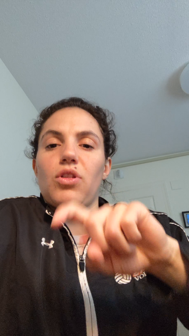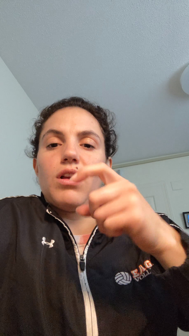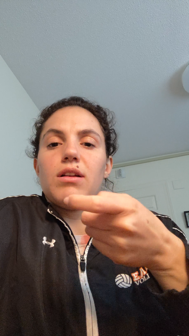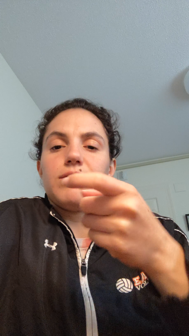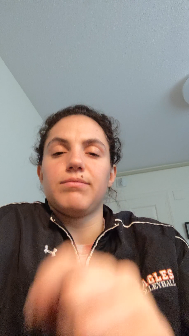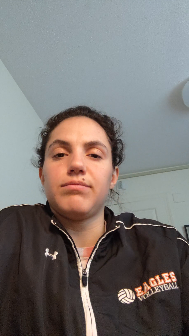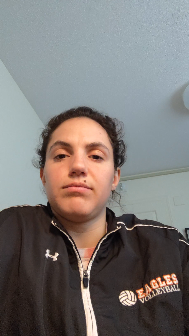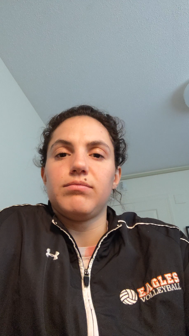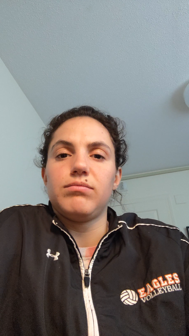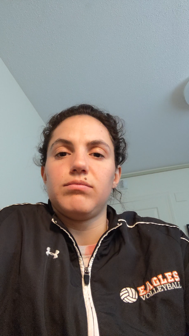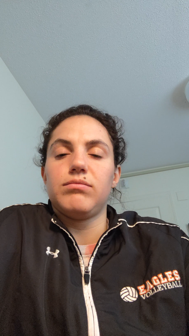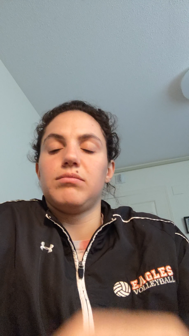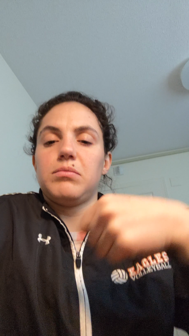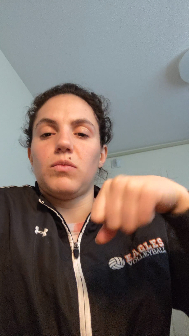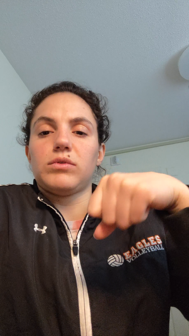motorcycle